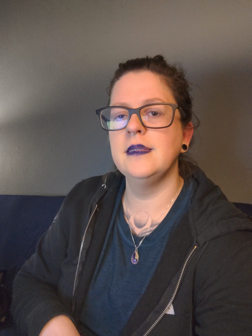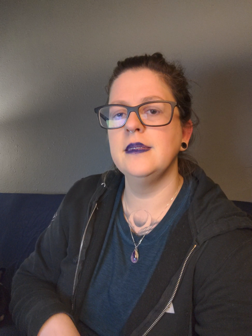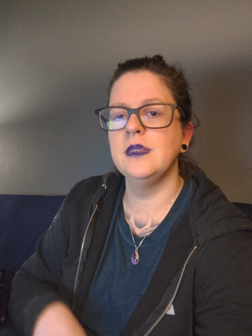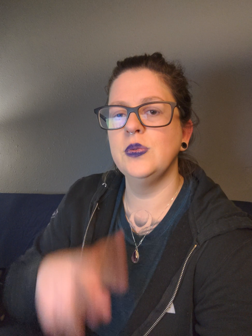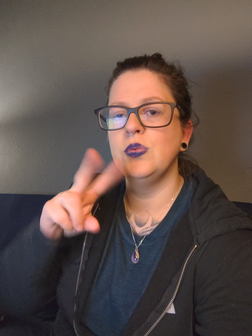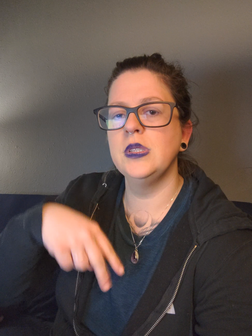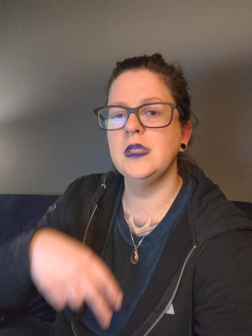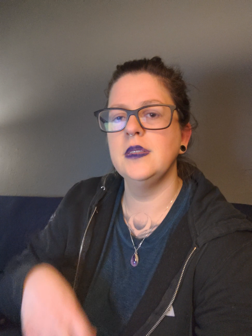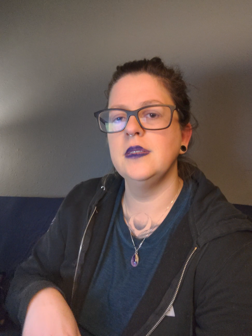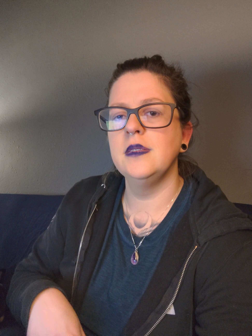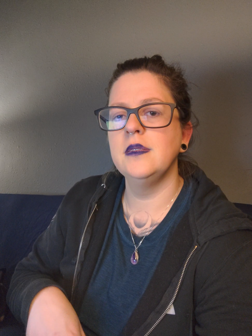read